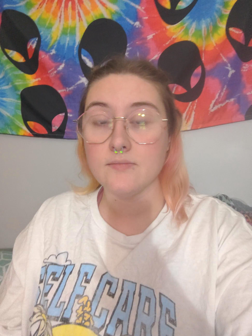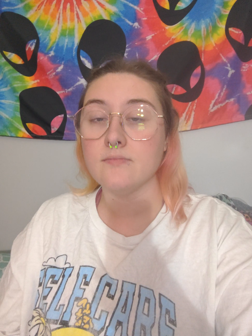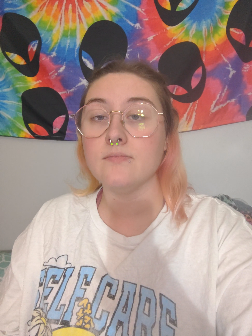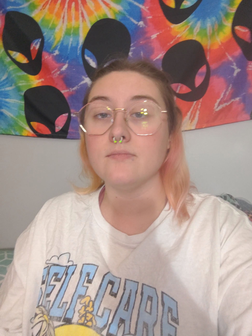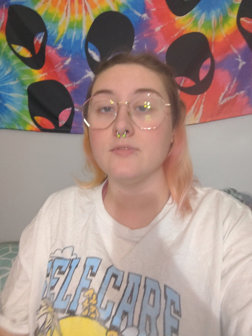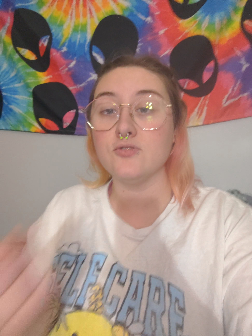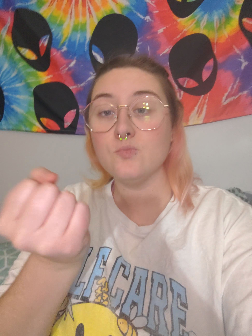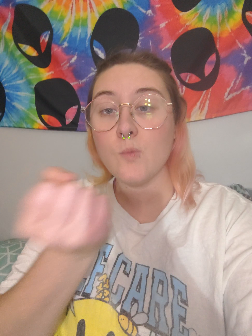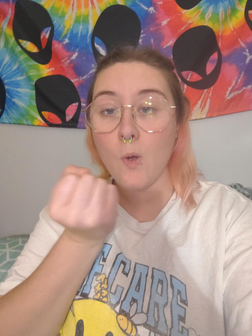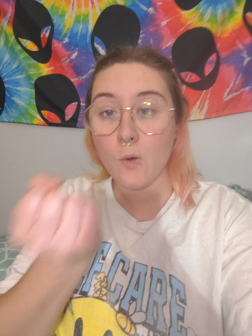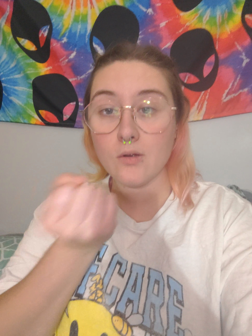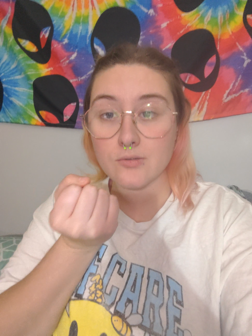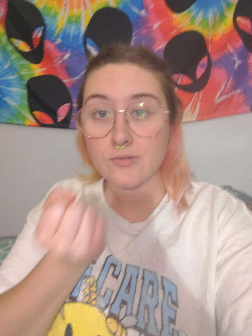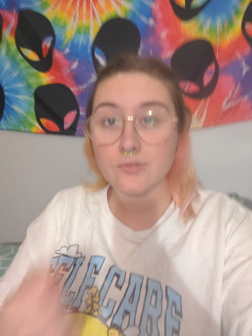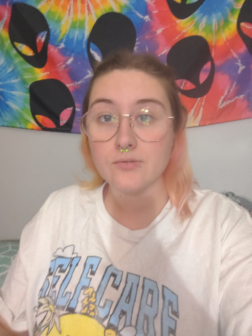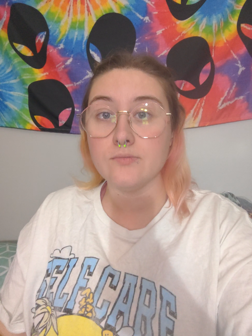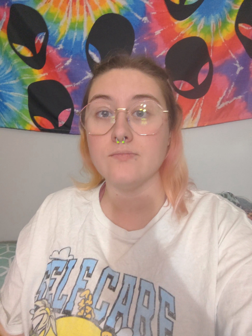drawer